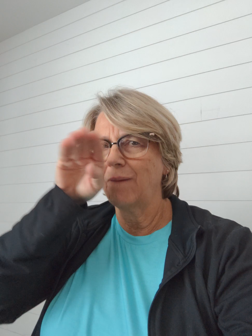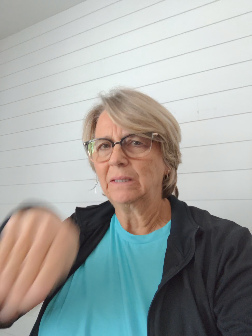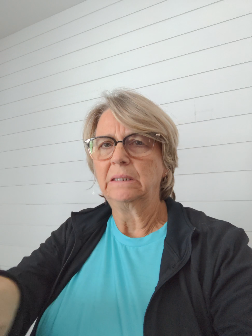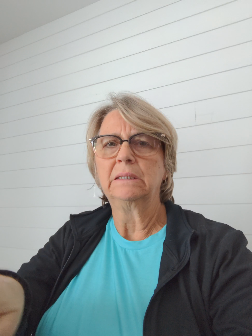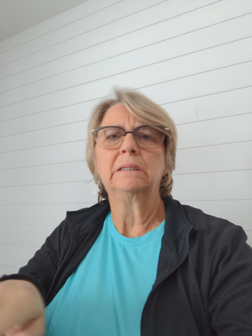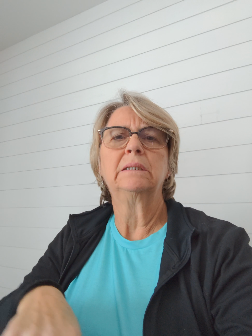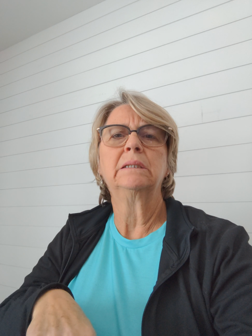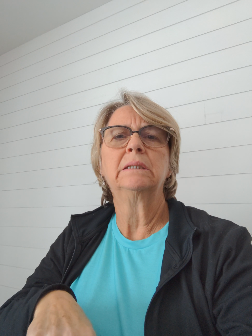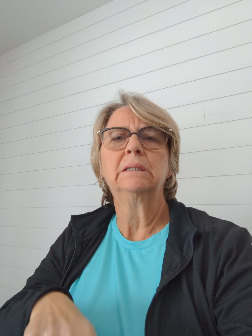elephant